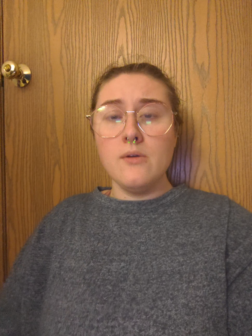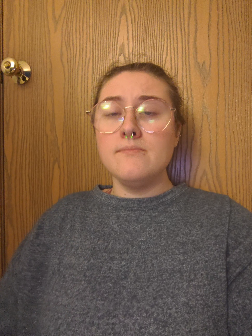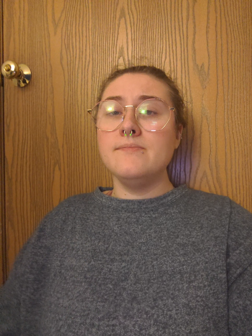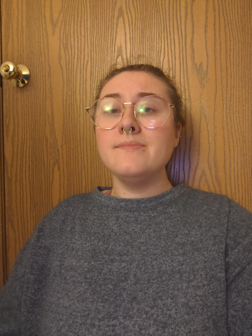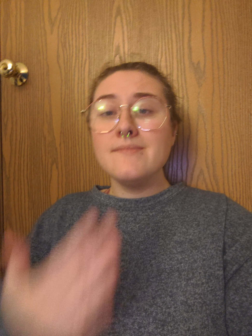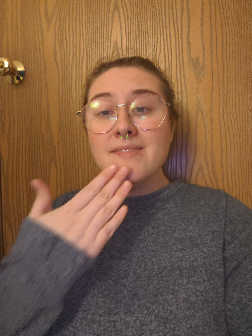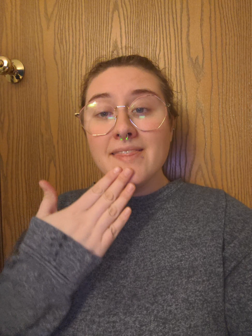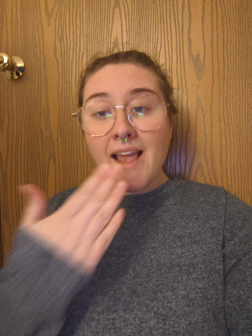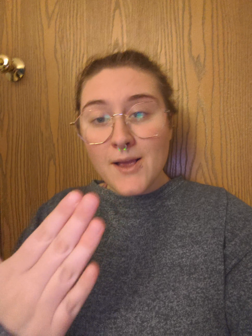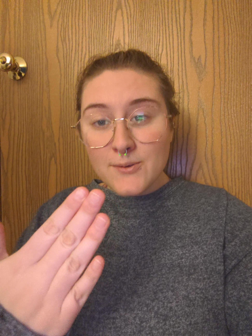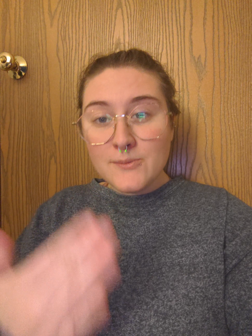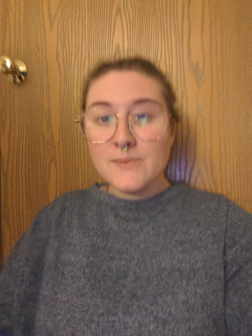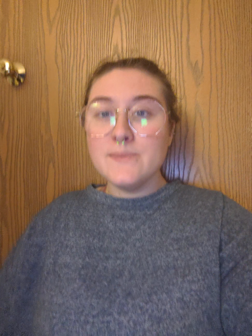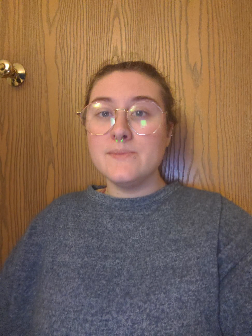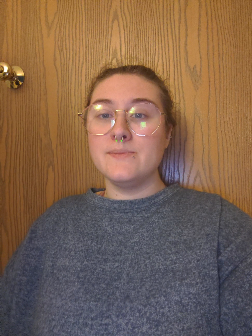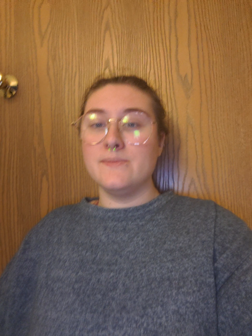thank you